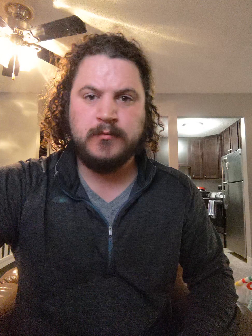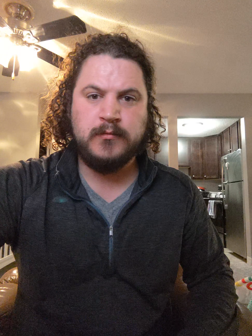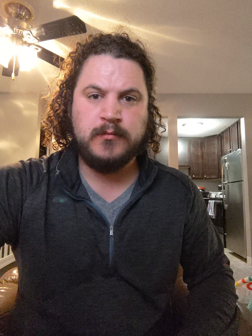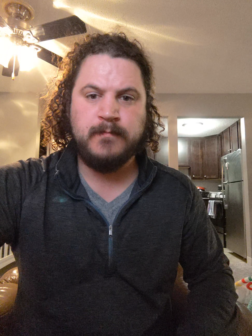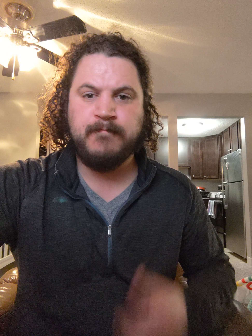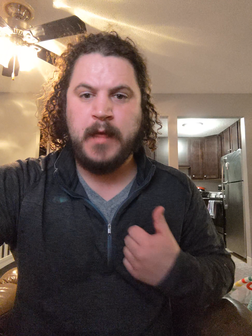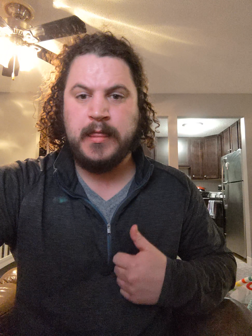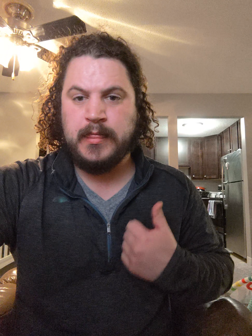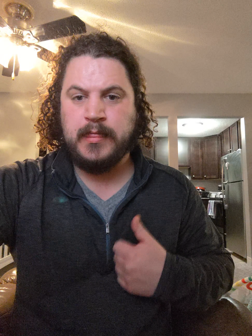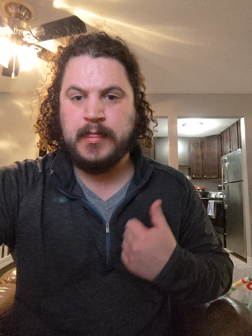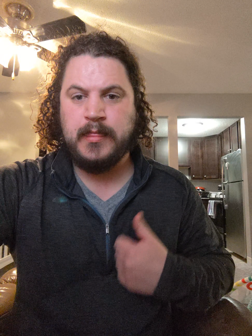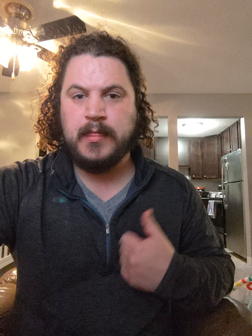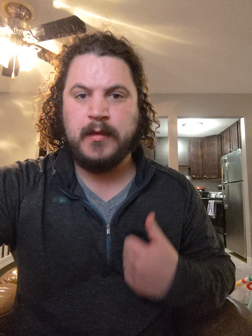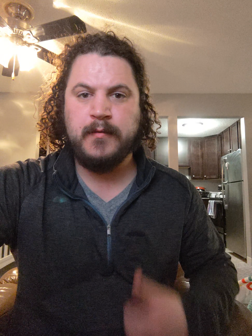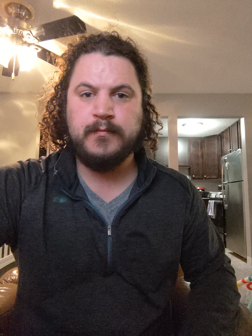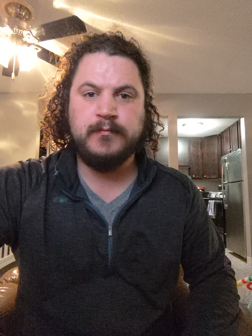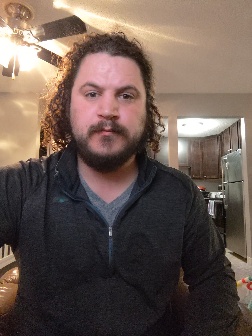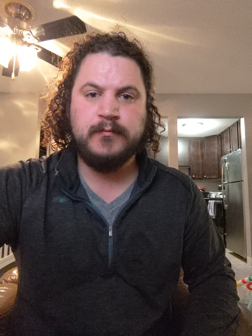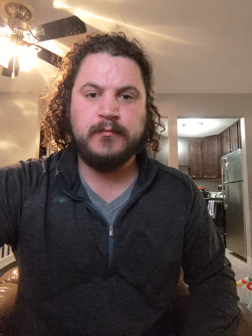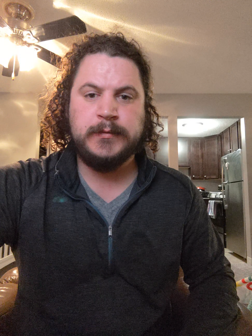bath